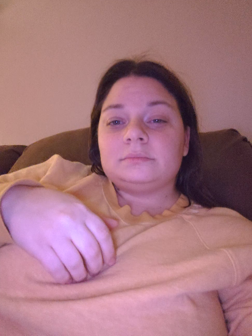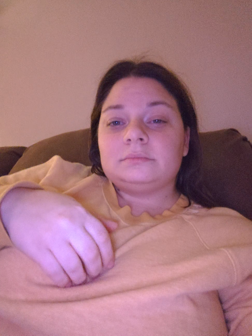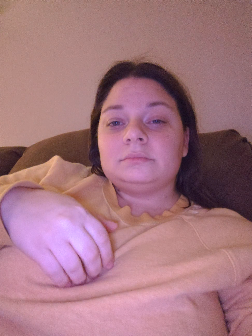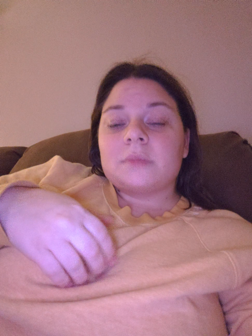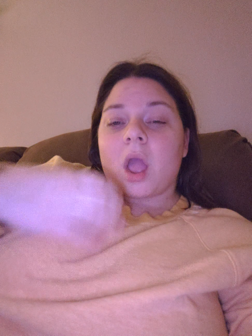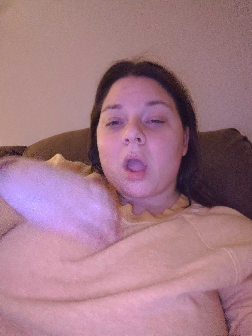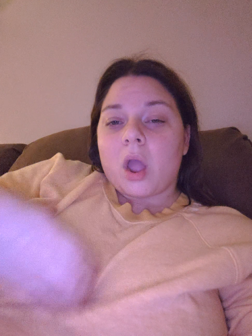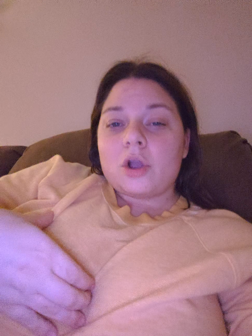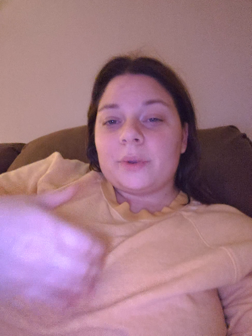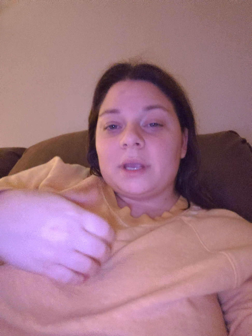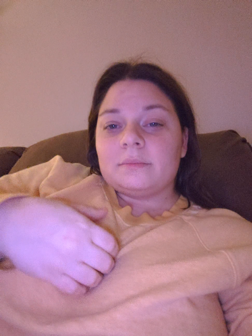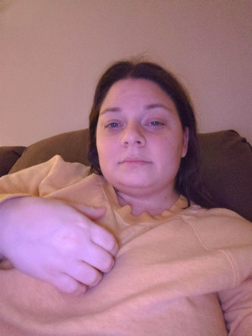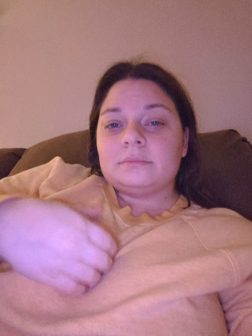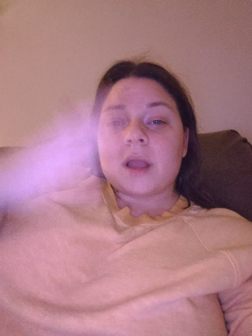hungry